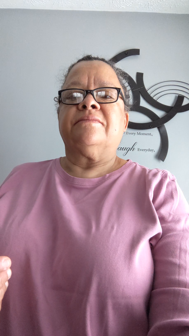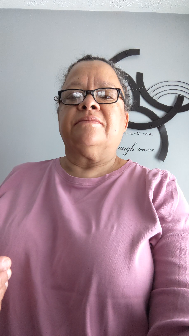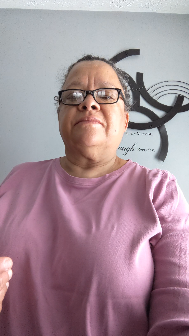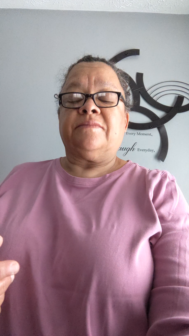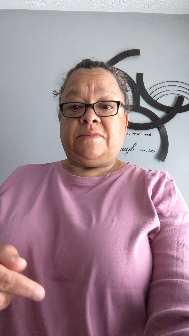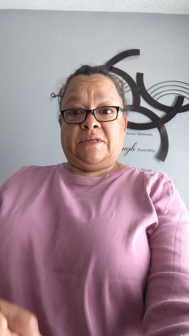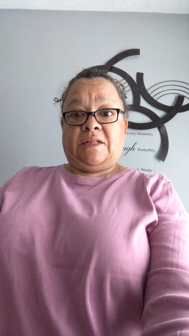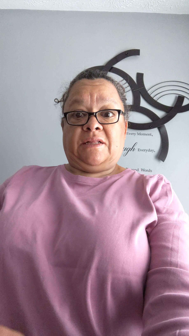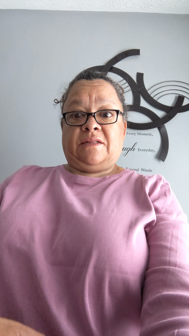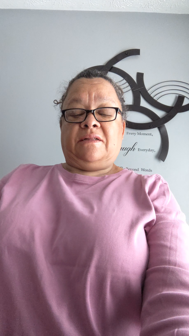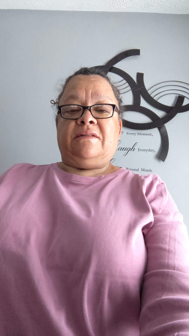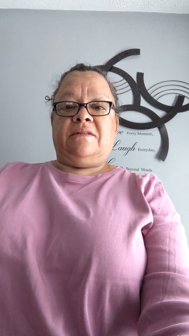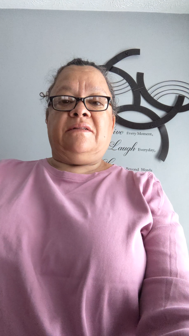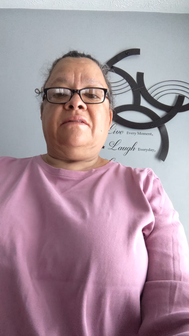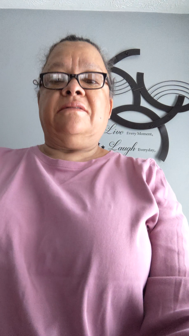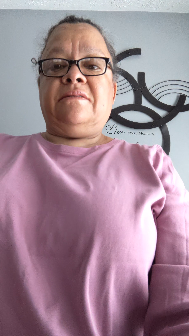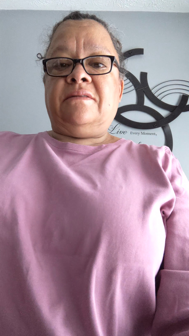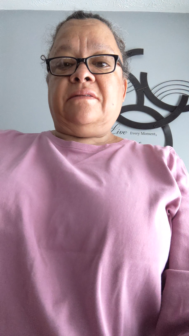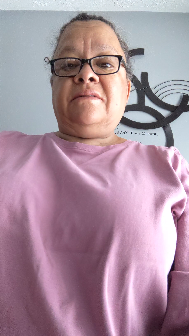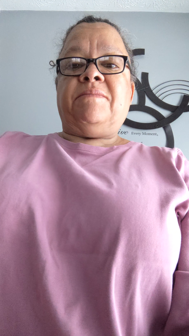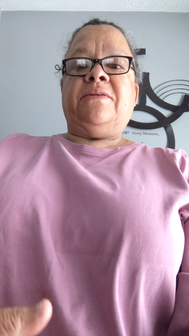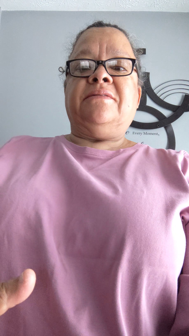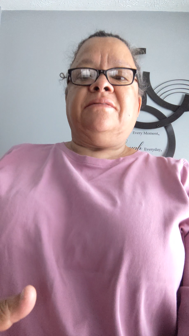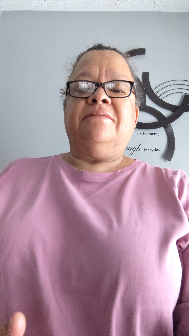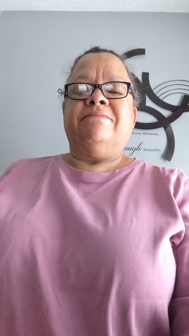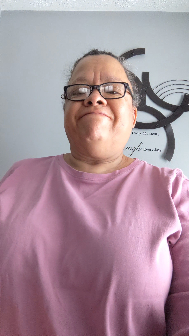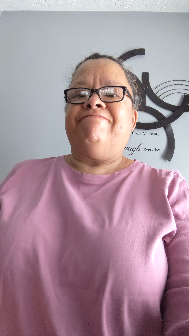belly button